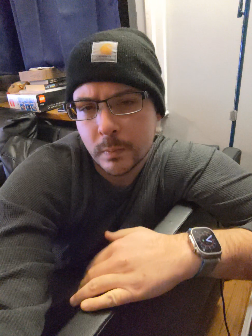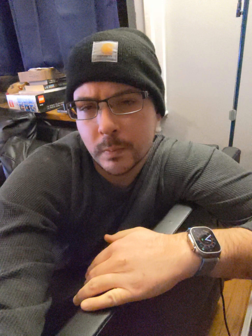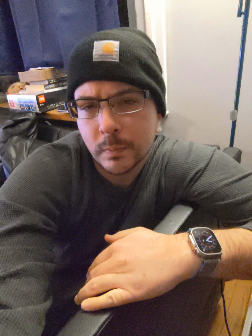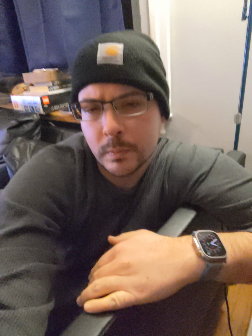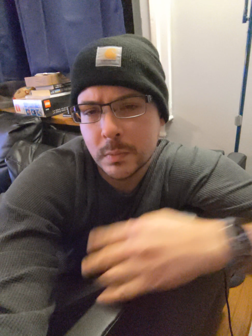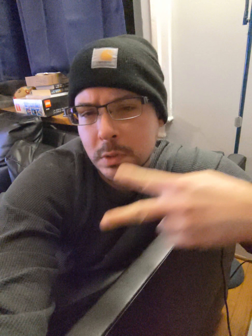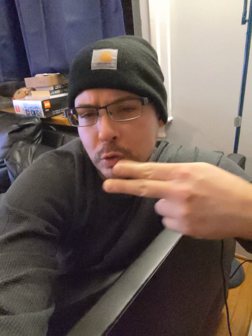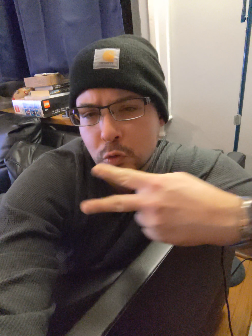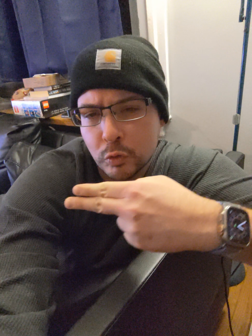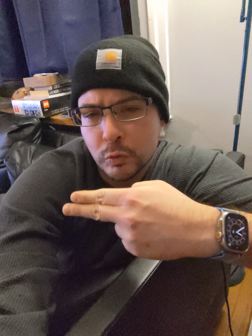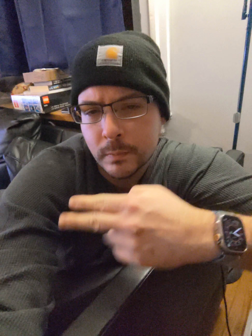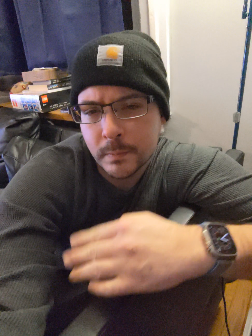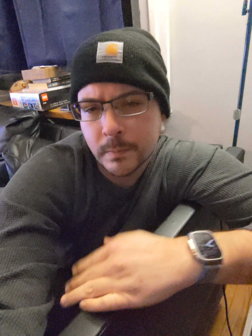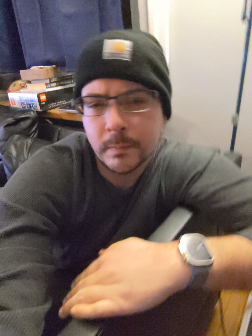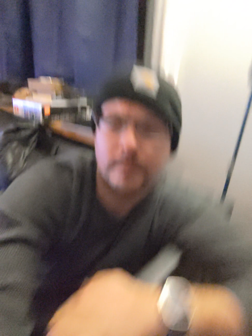scissors